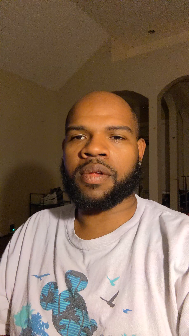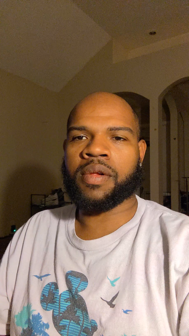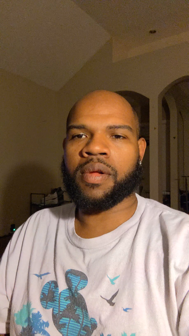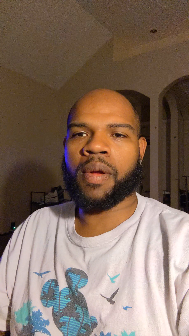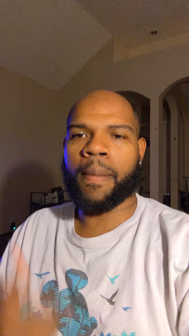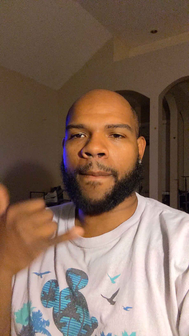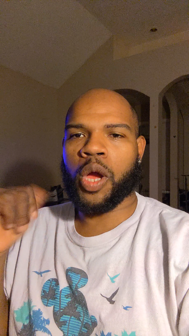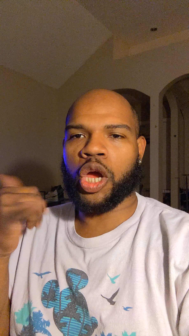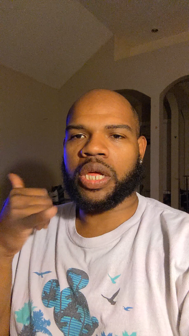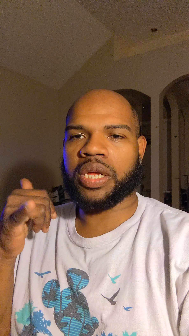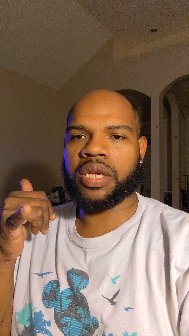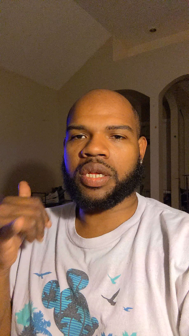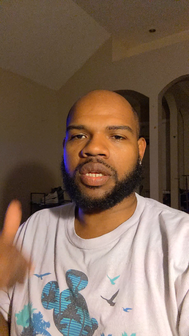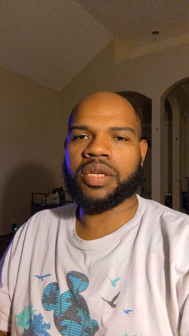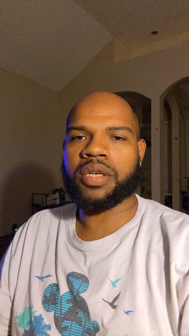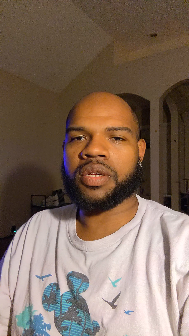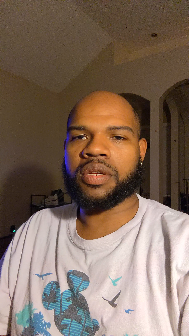party